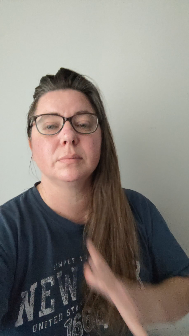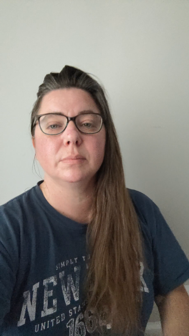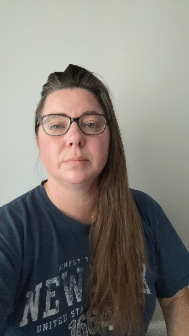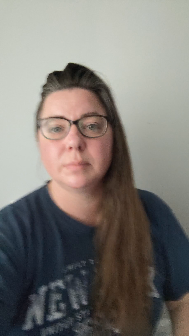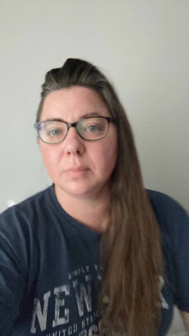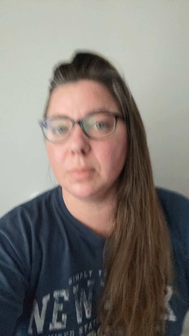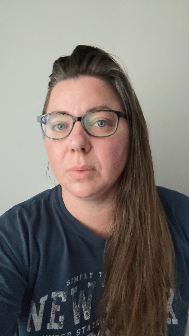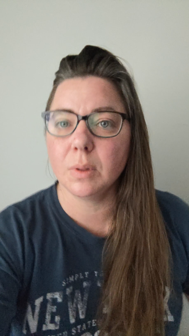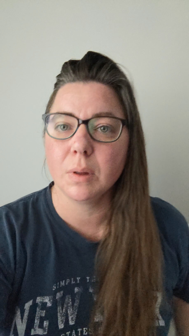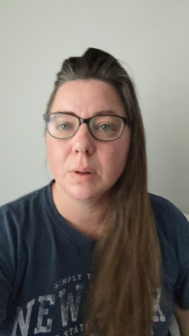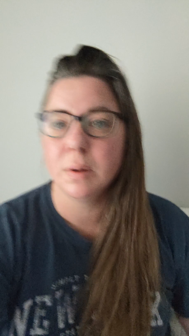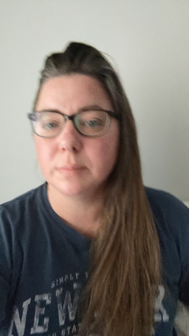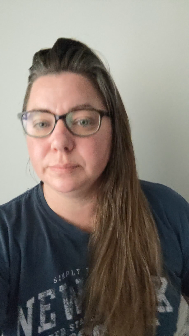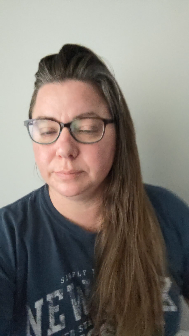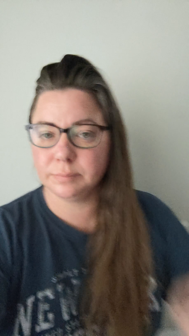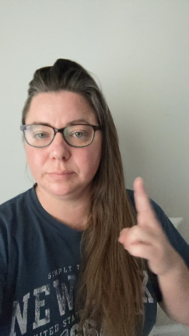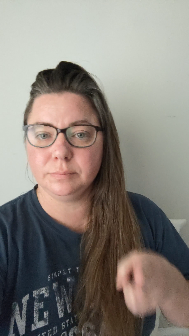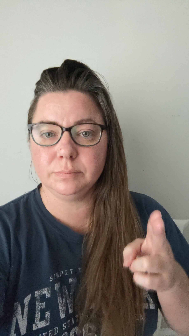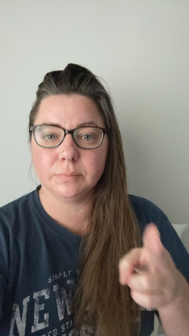hurry